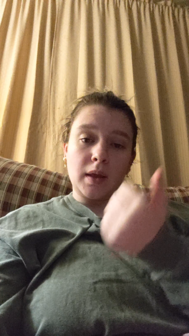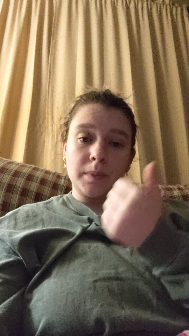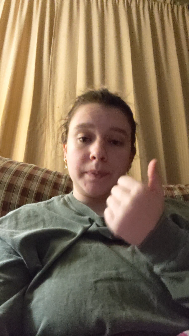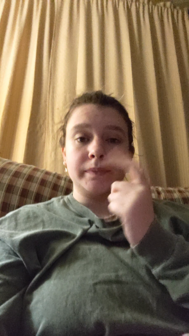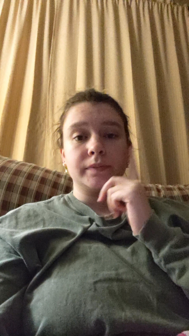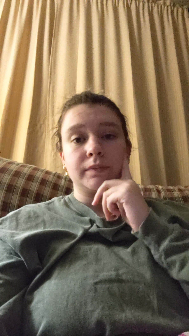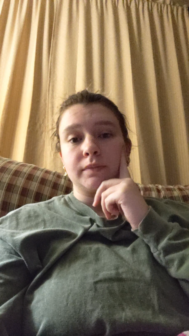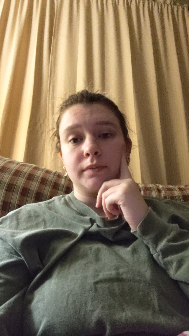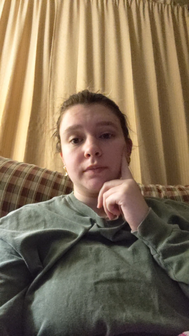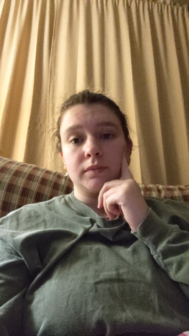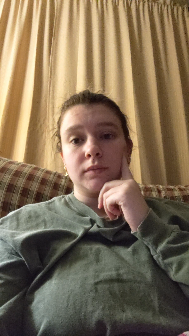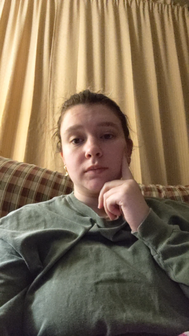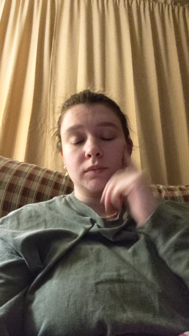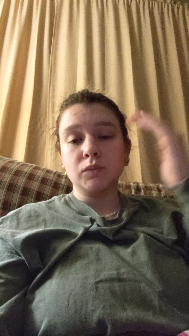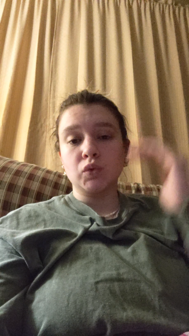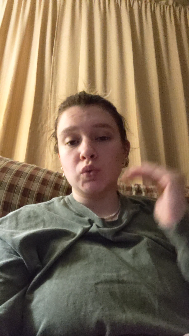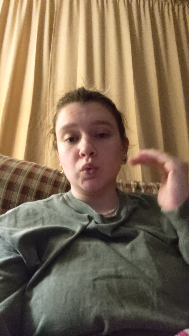short